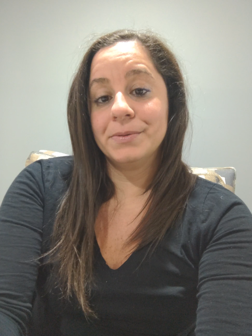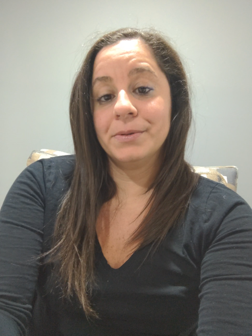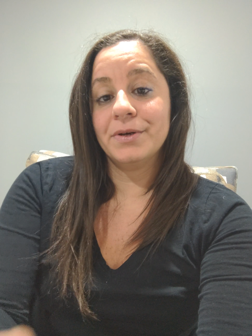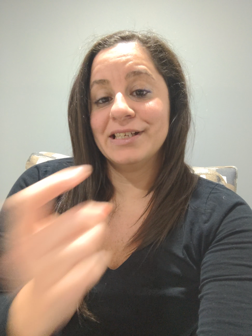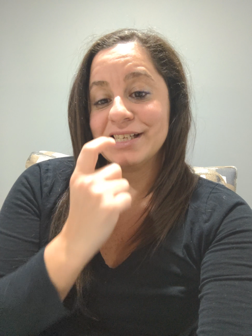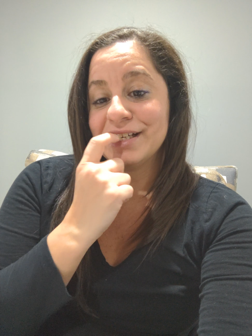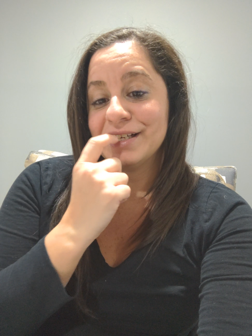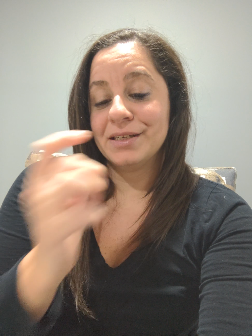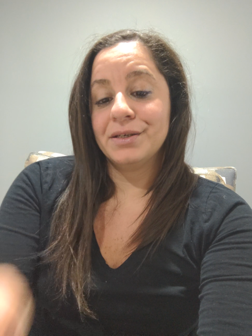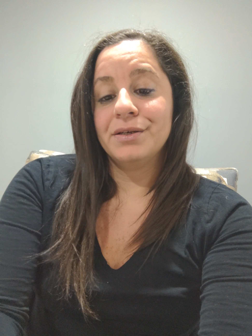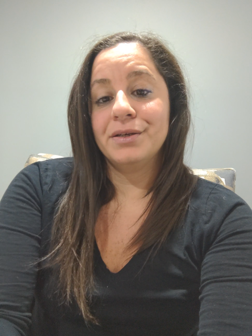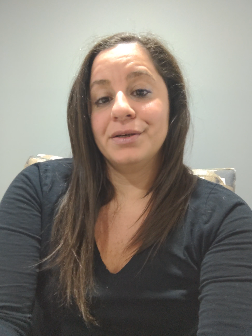tooth